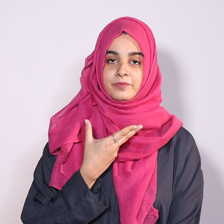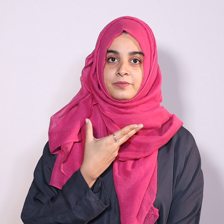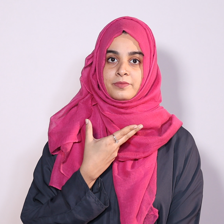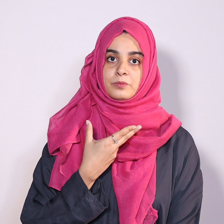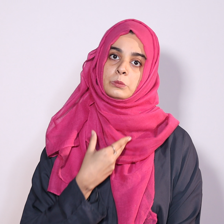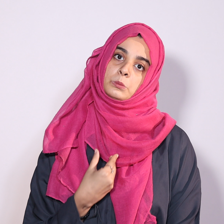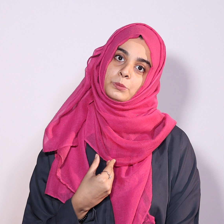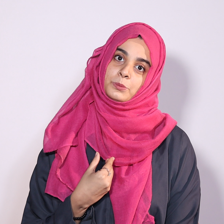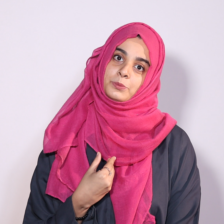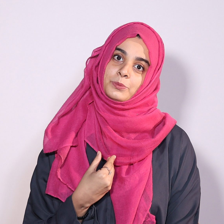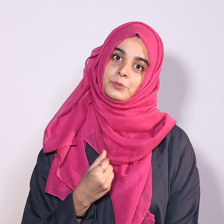sad